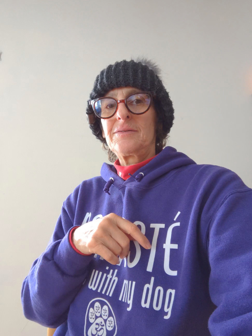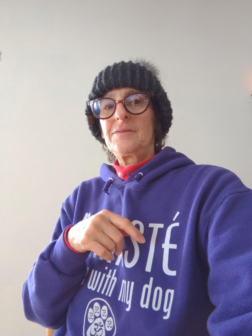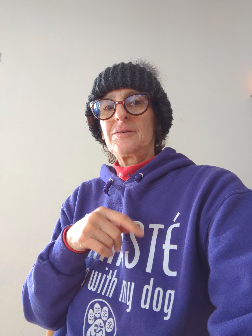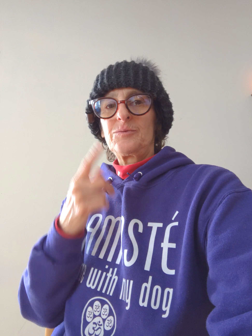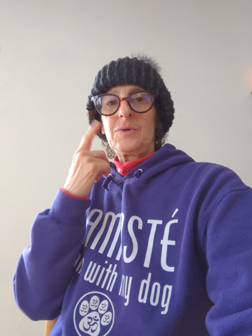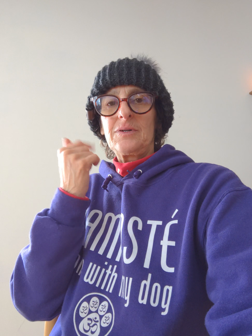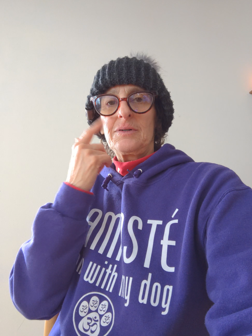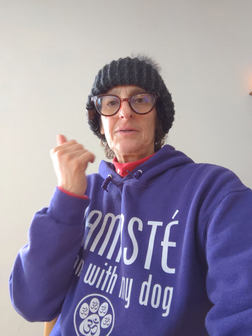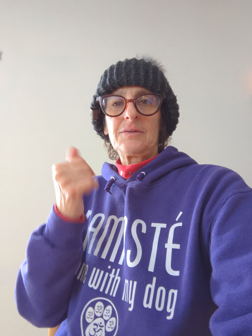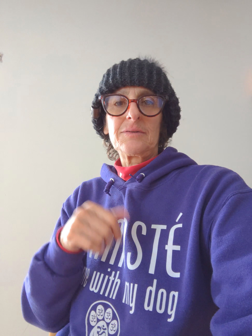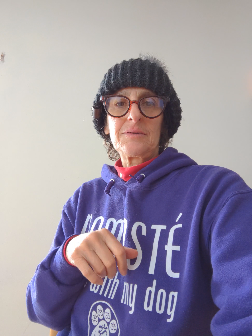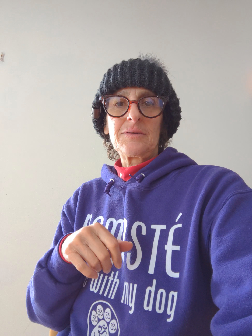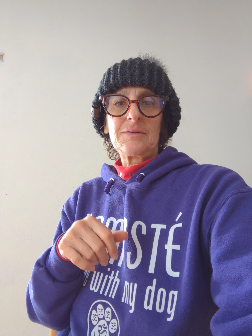cry